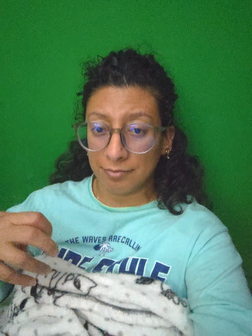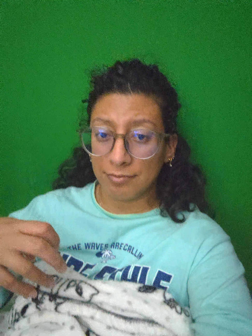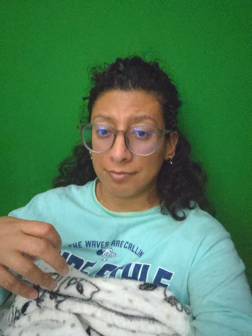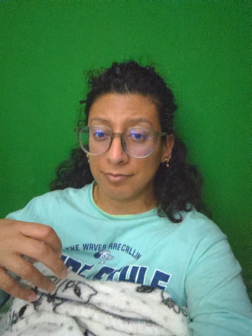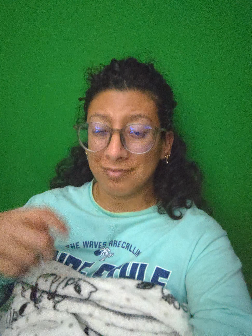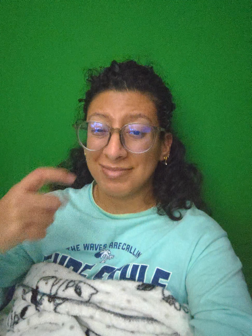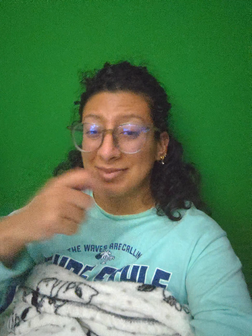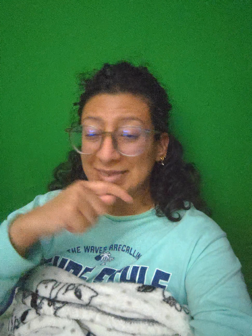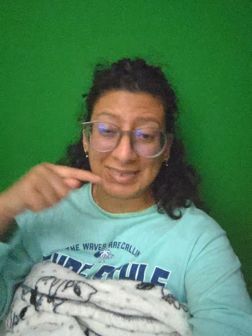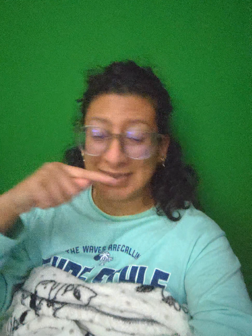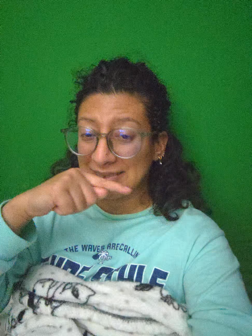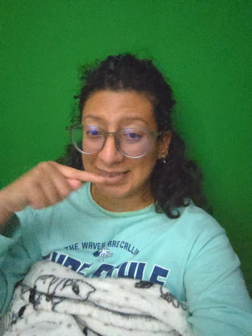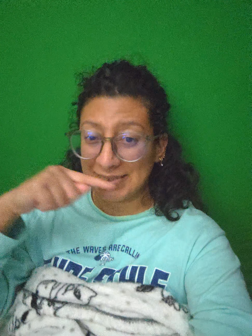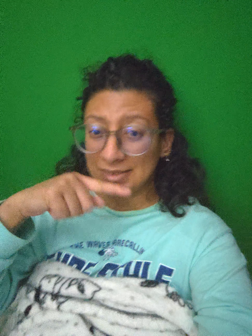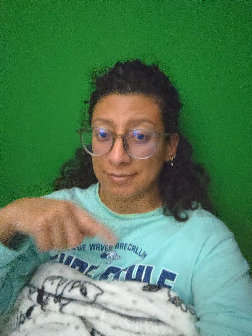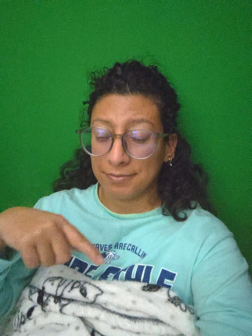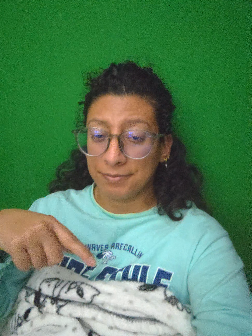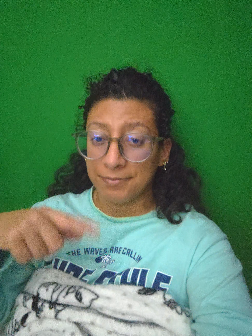toothbrush